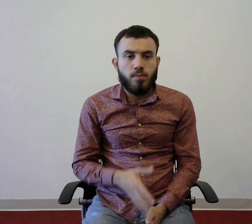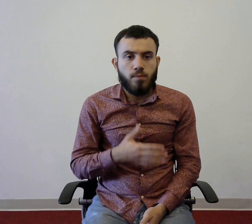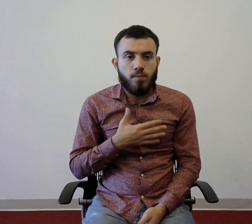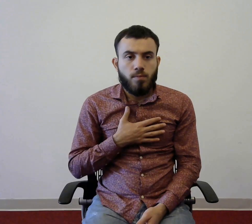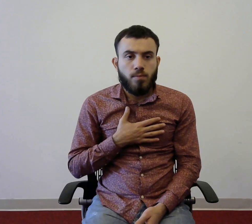mən